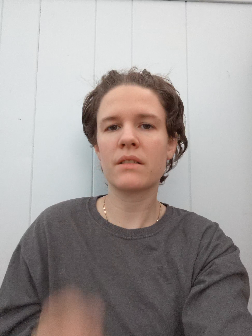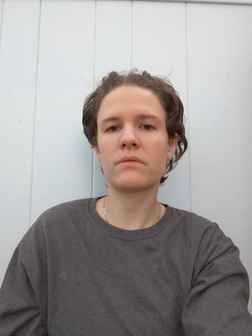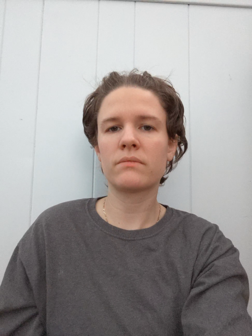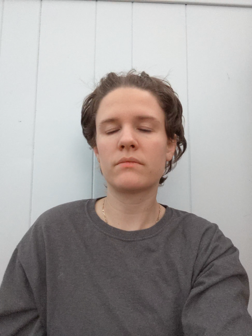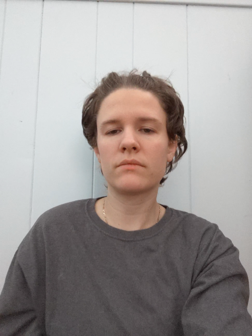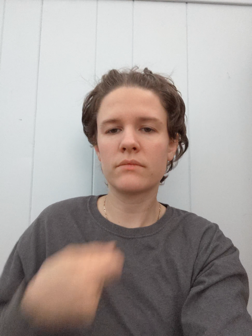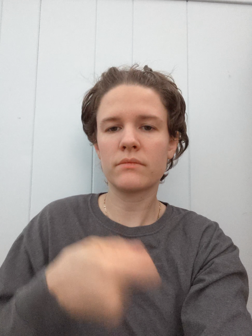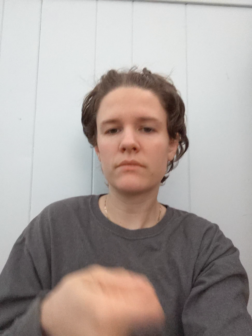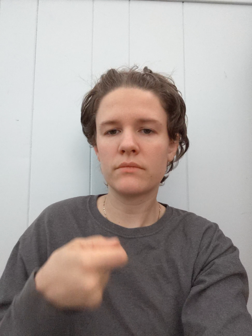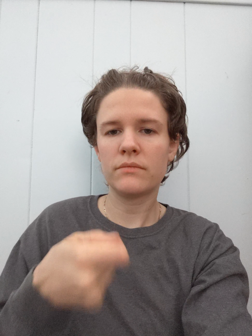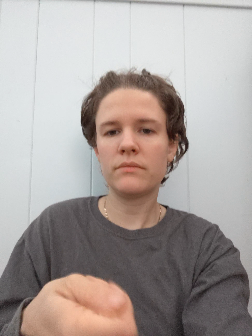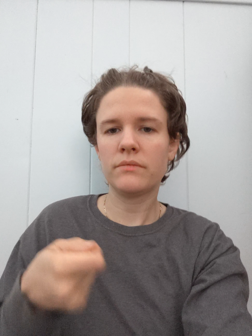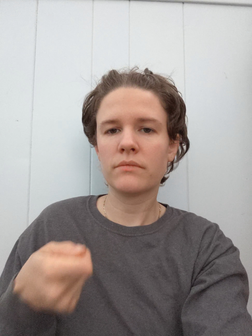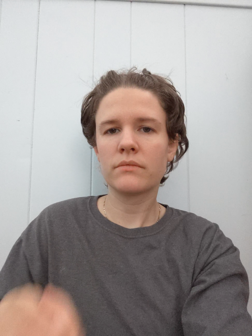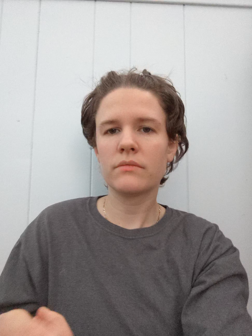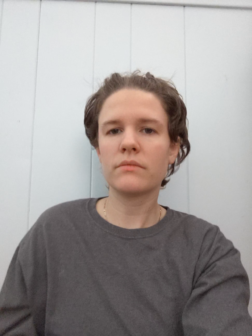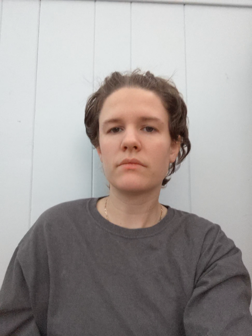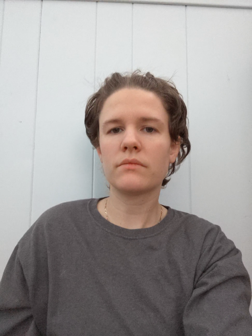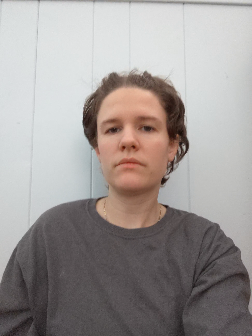vacuum